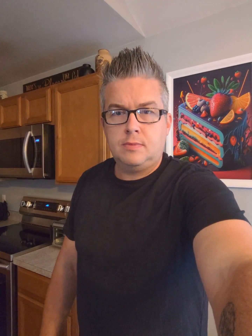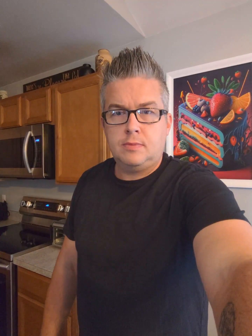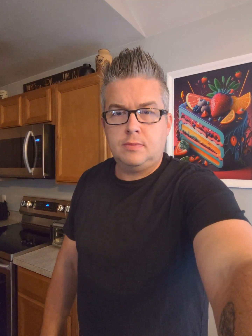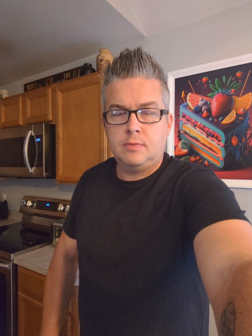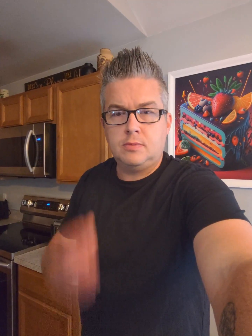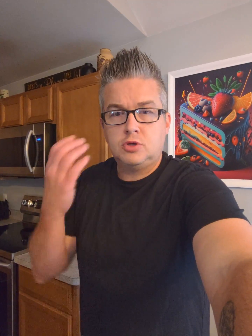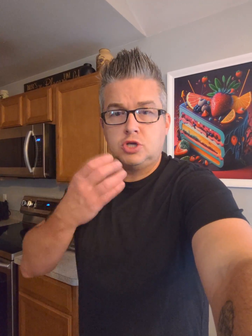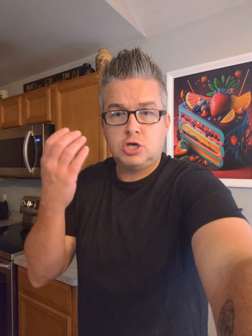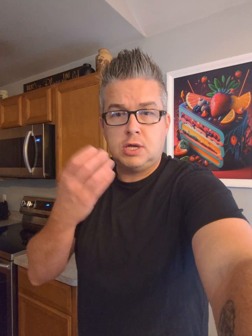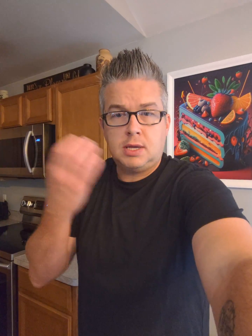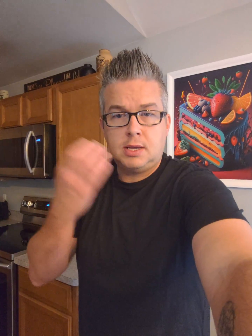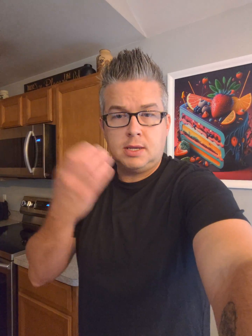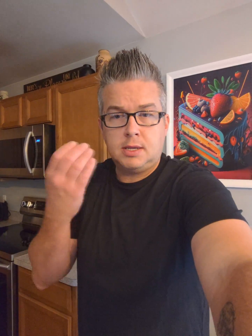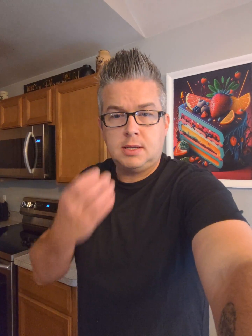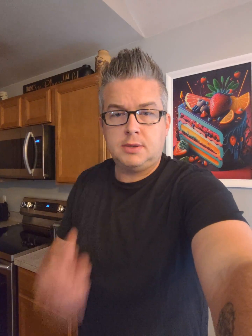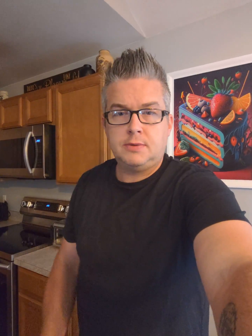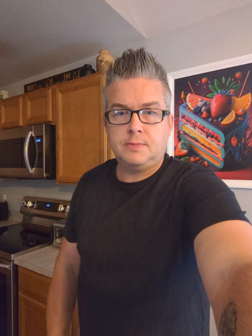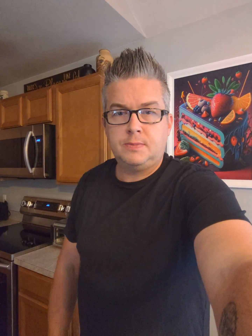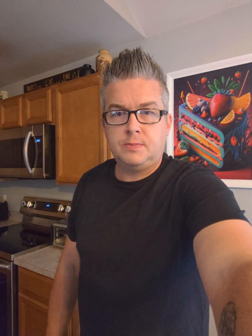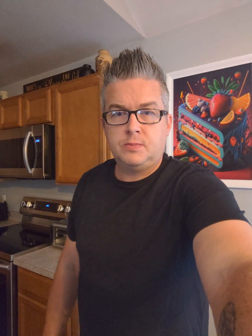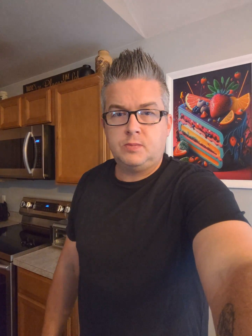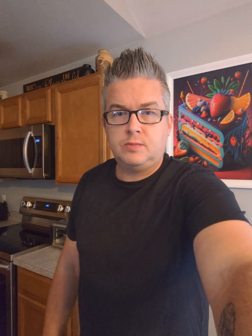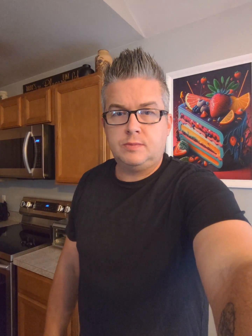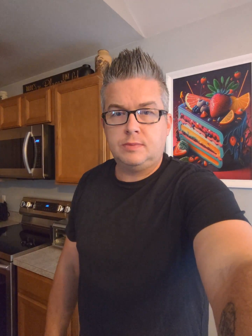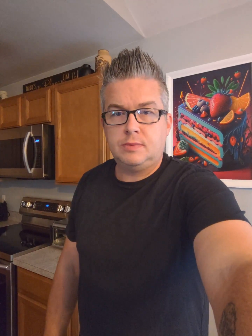shake